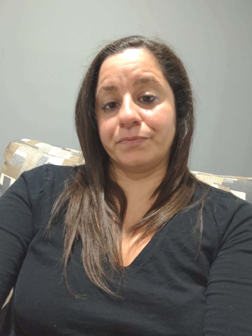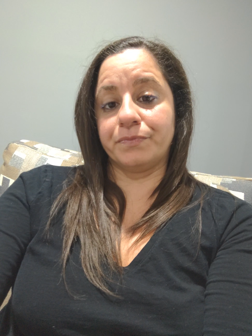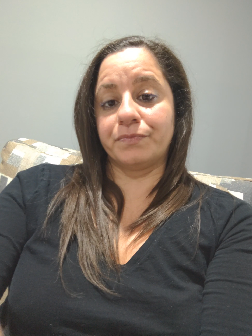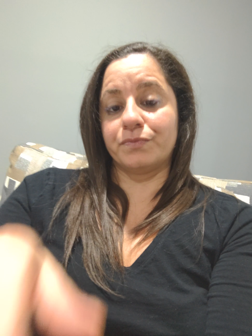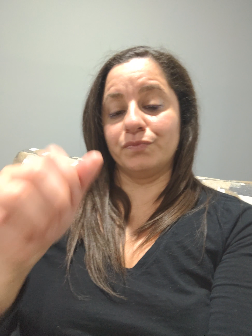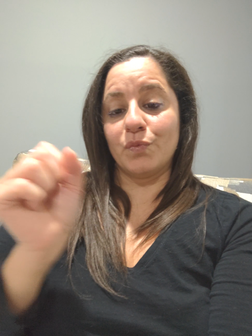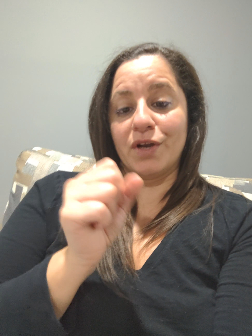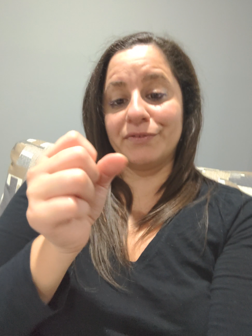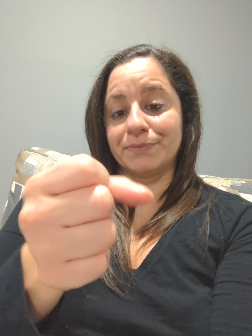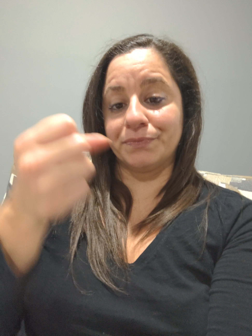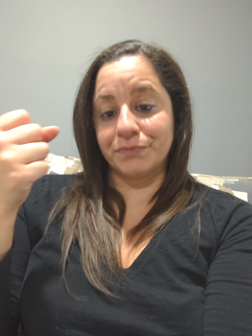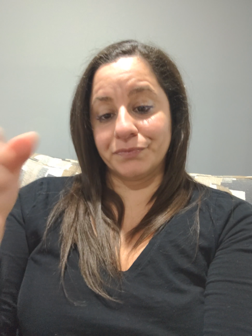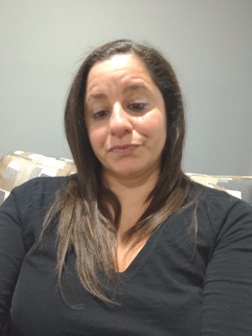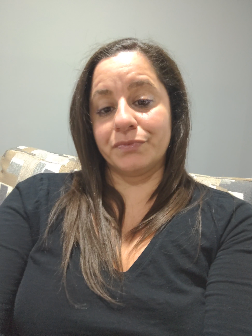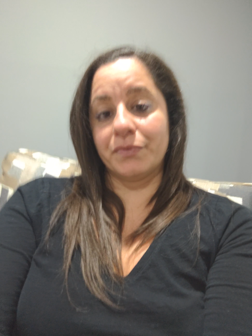refrigerator